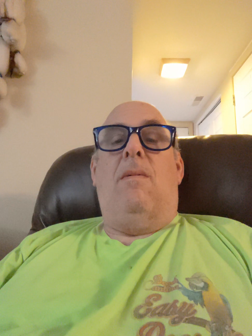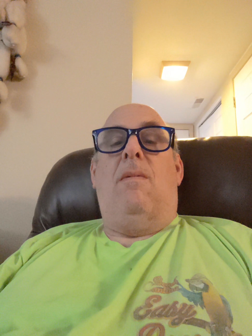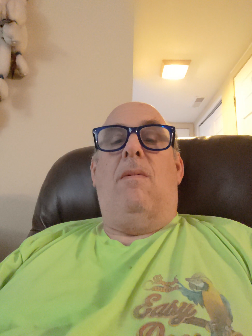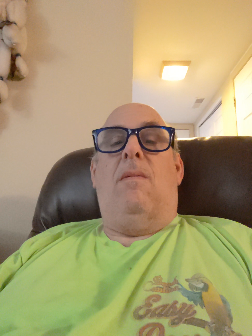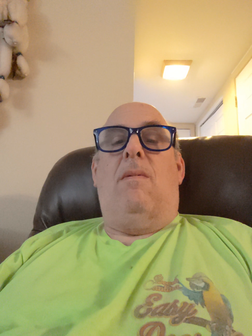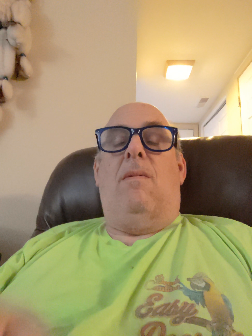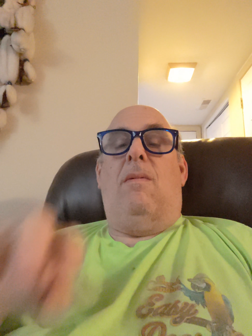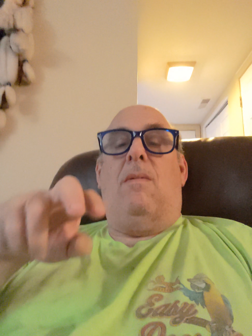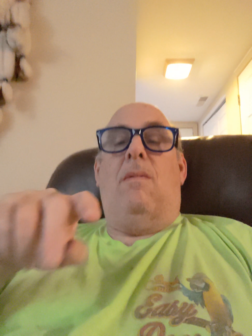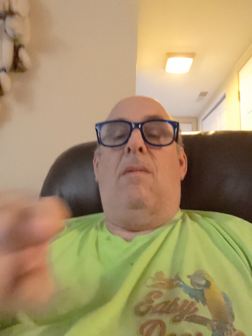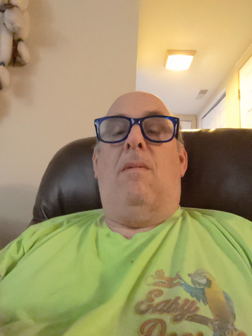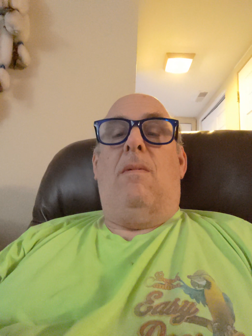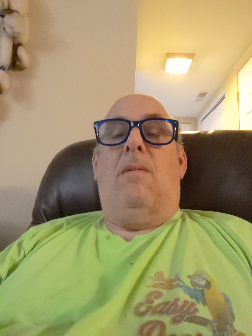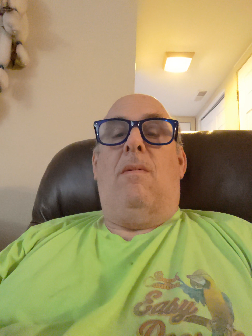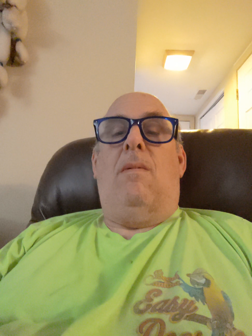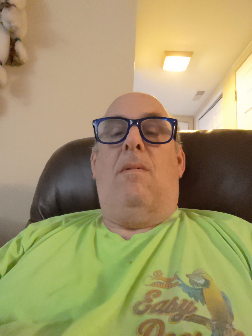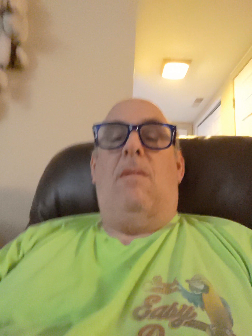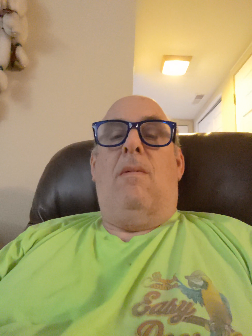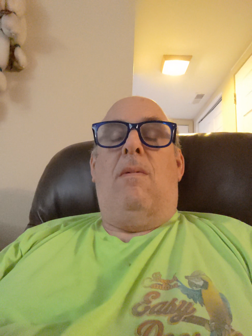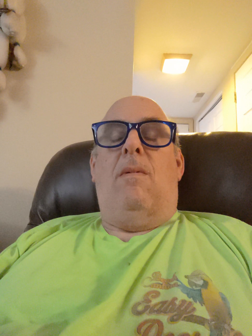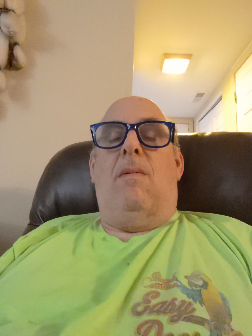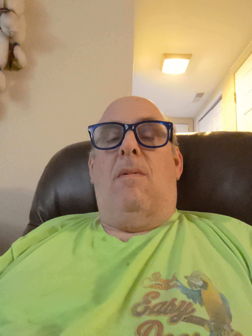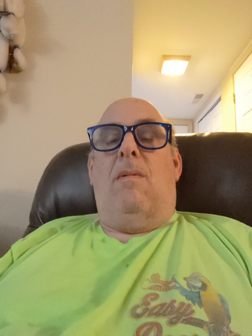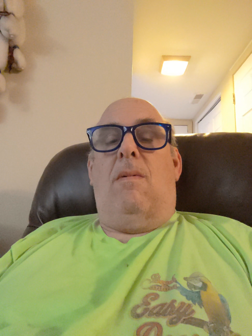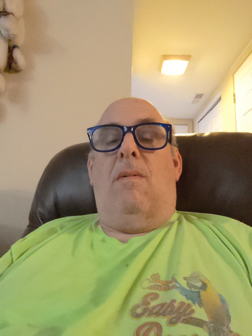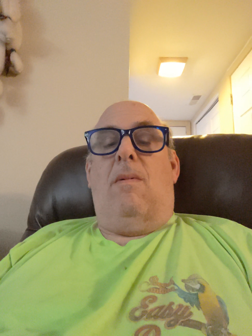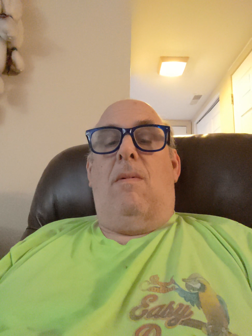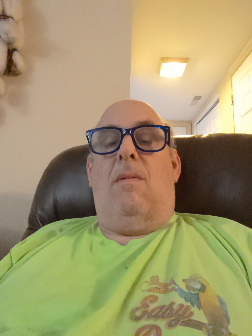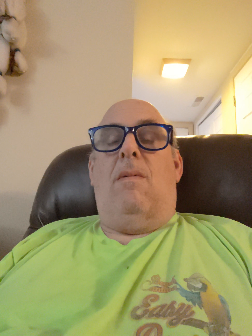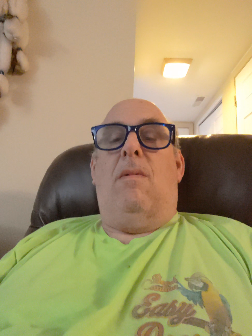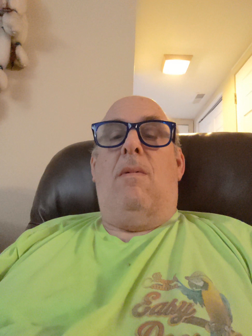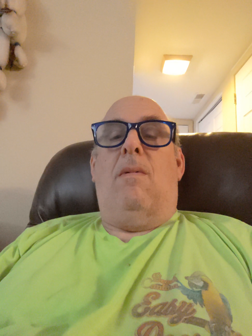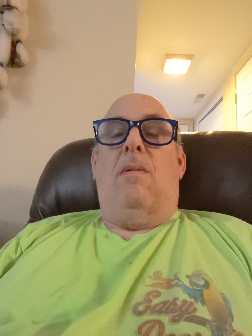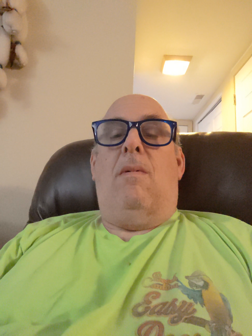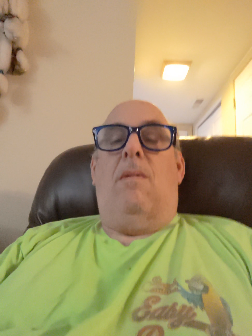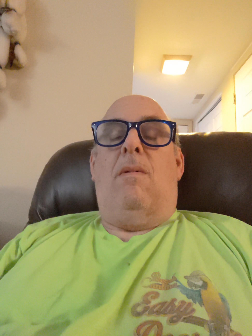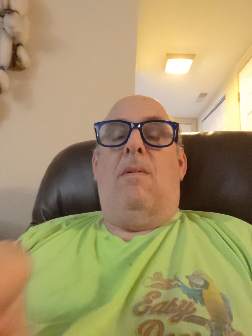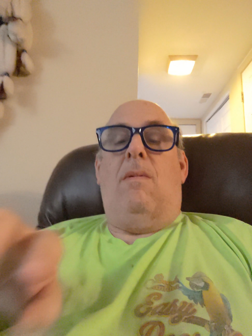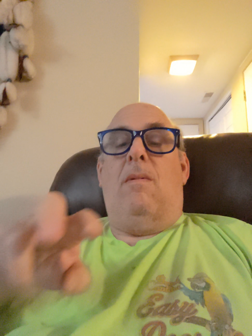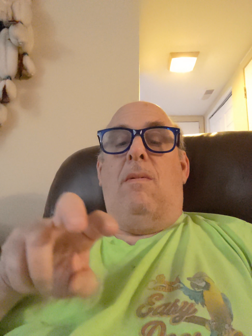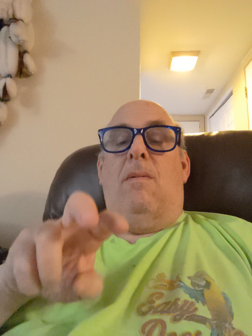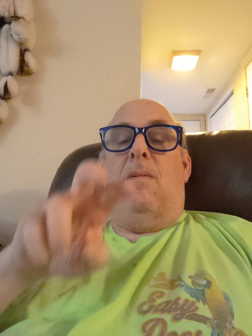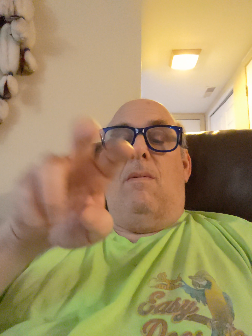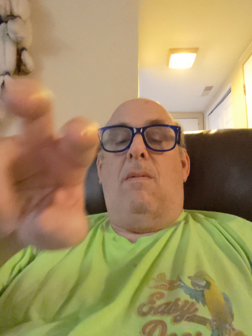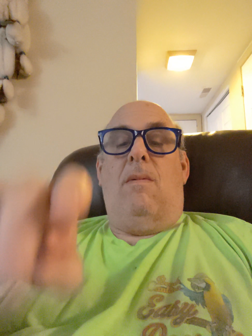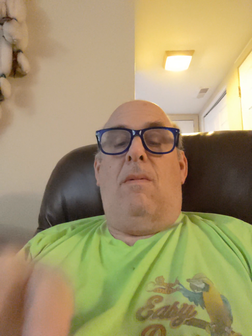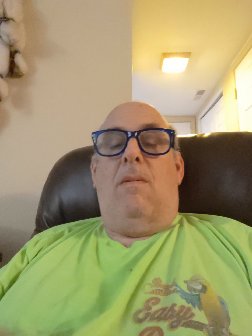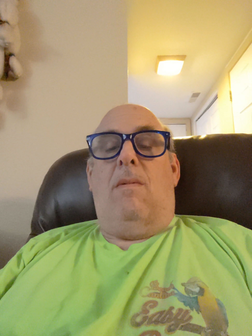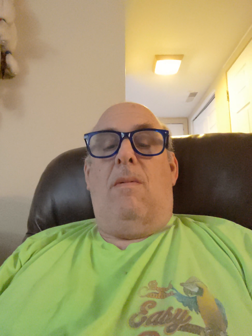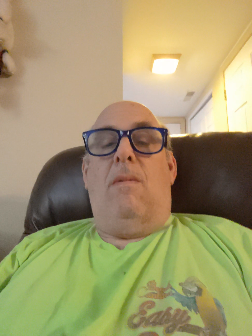ride